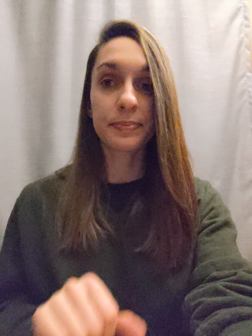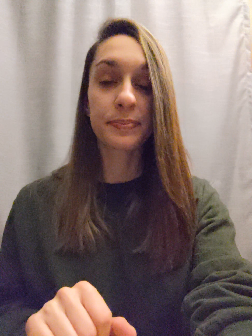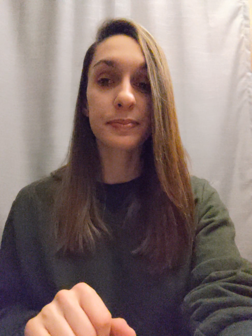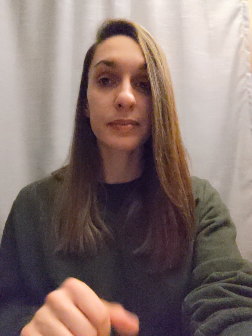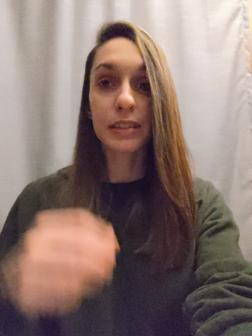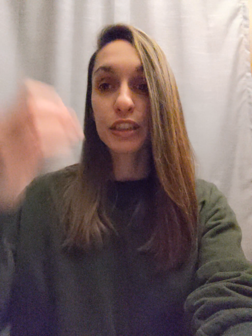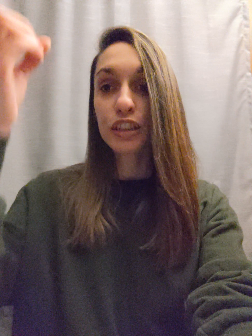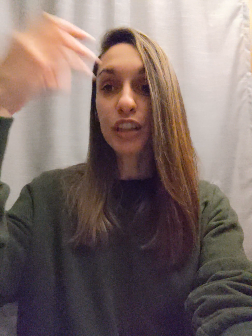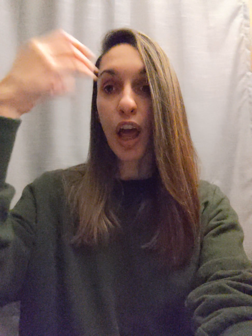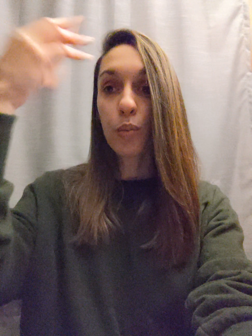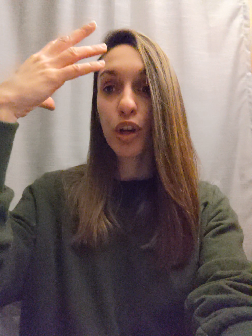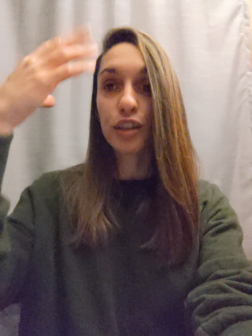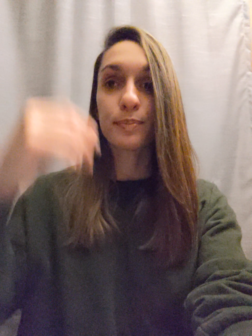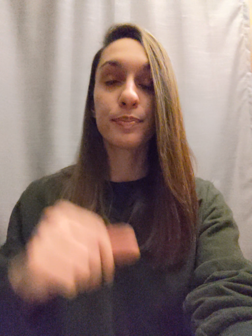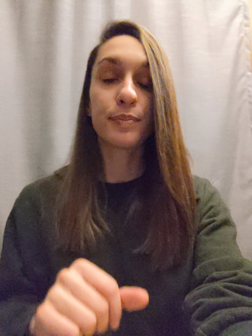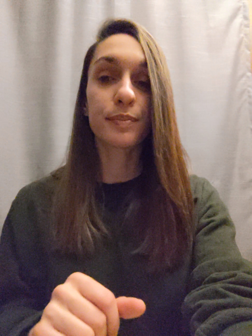shower